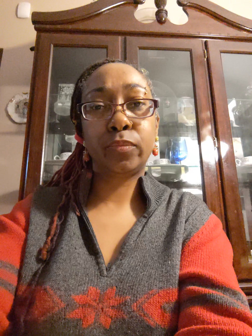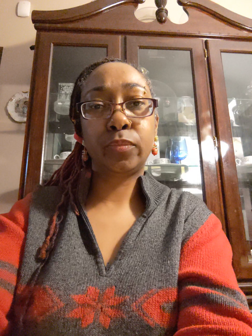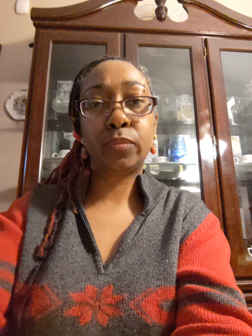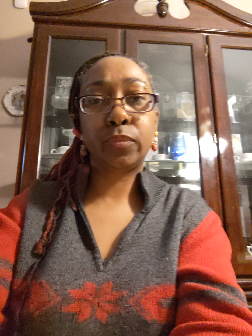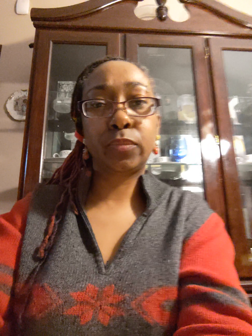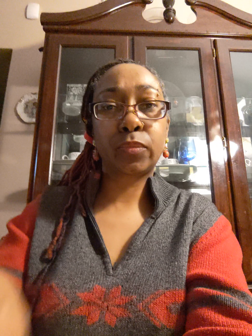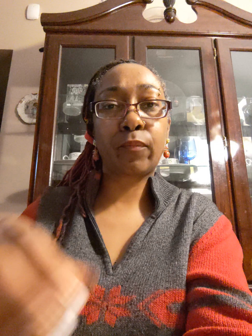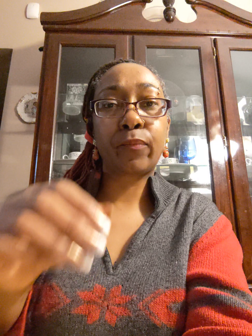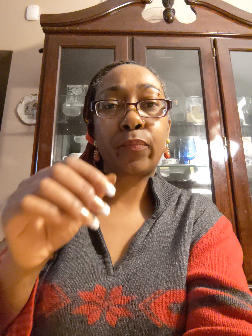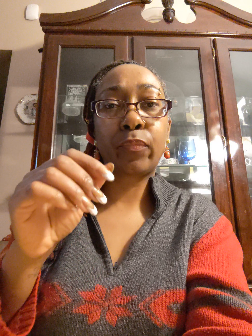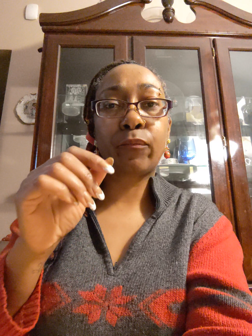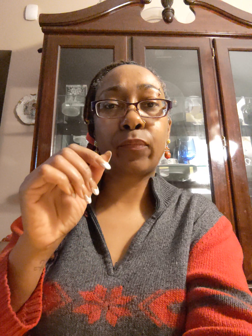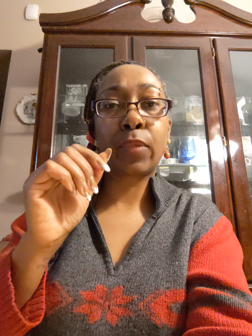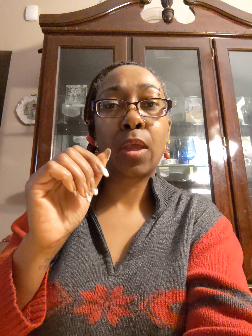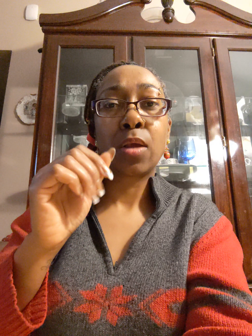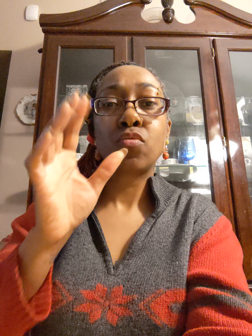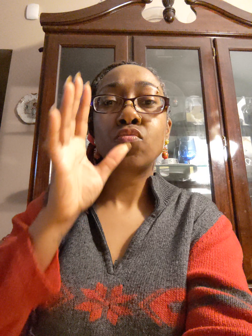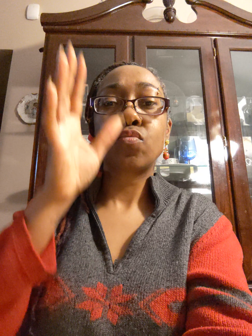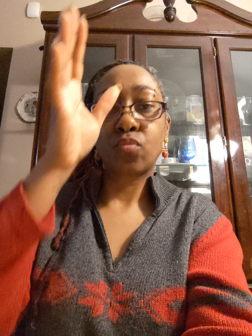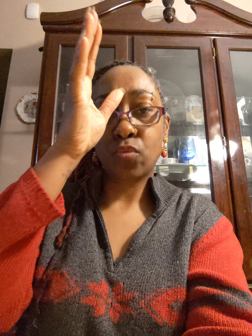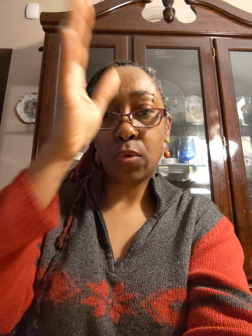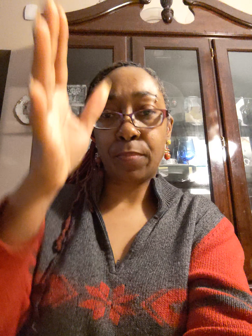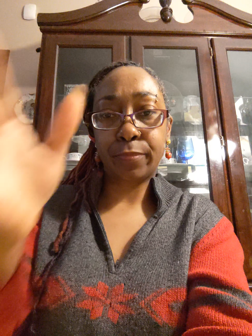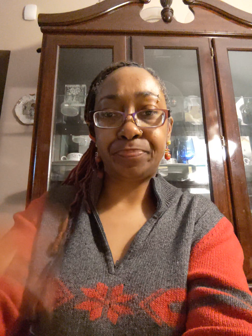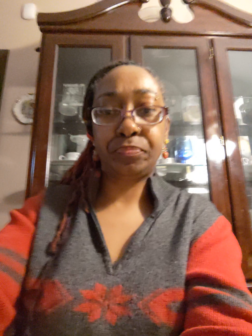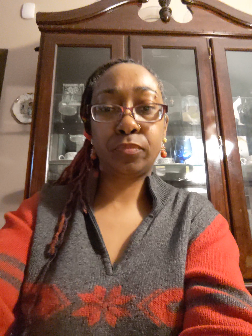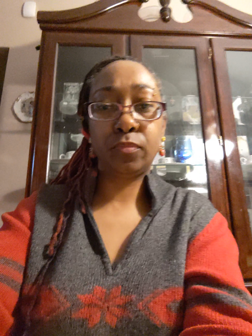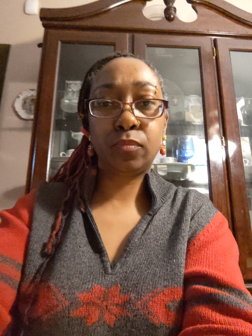grandpa